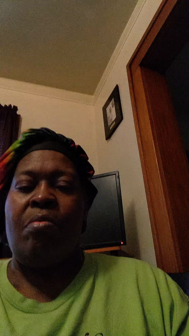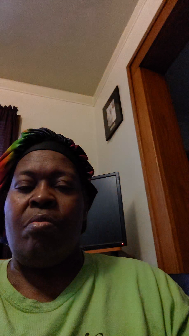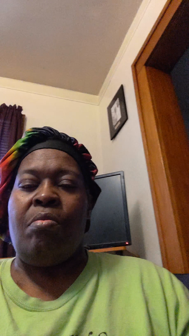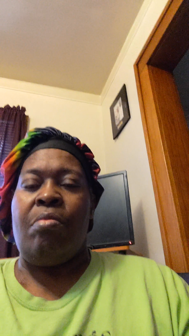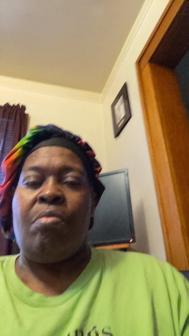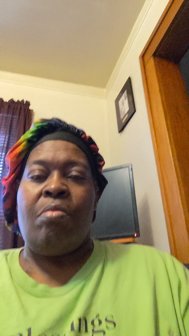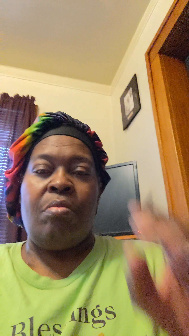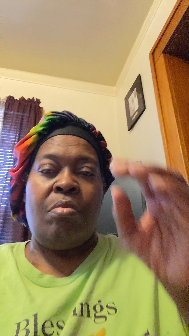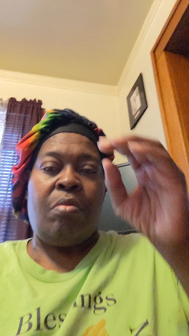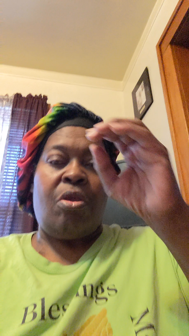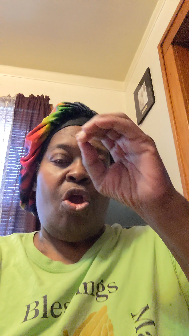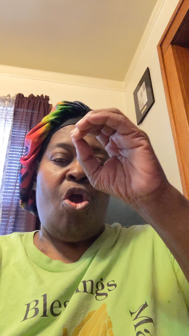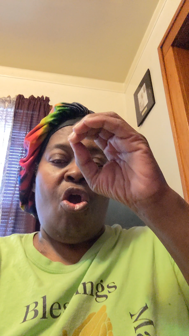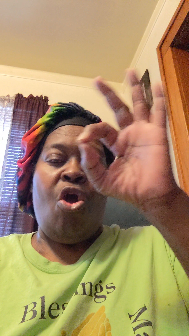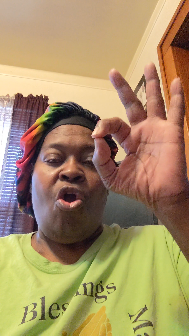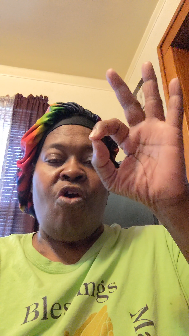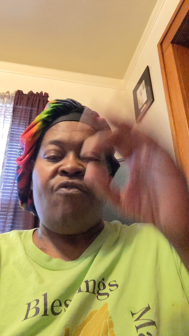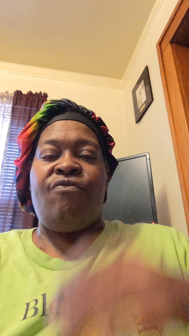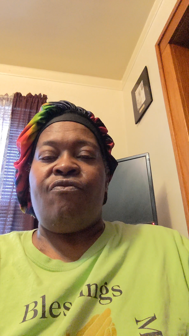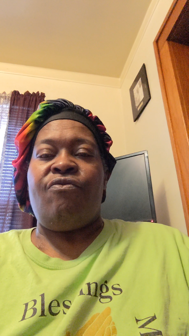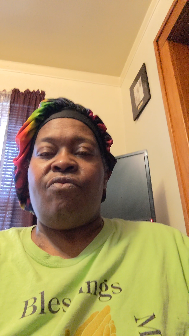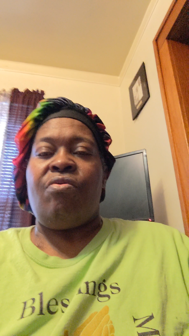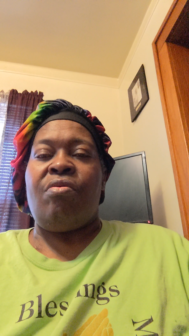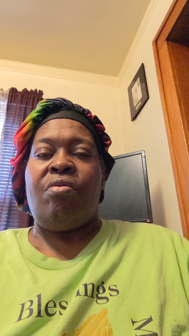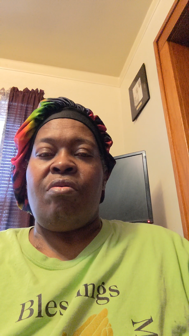of